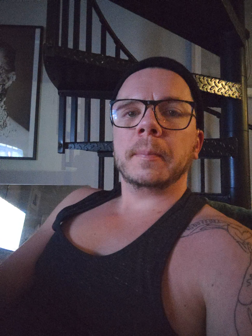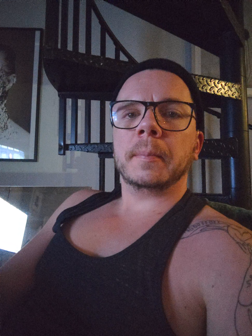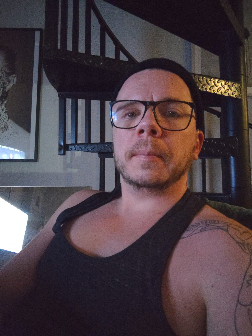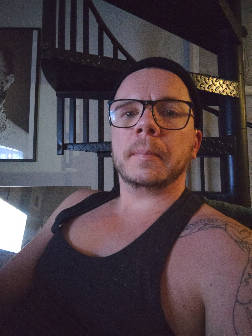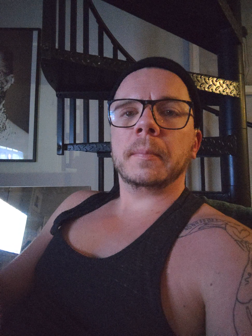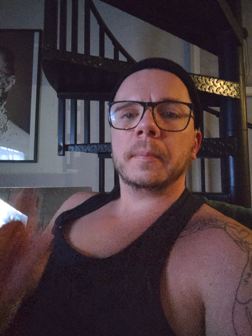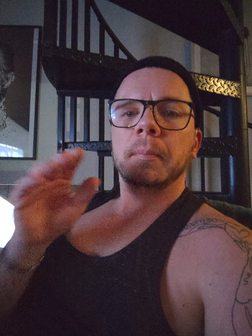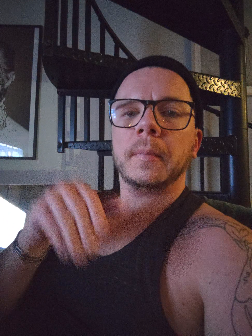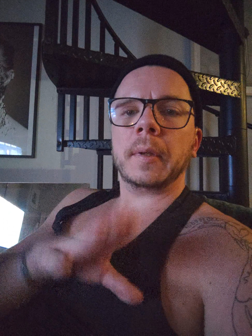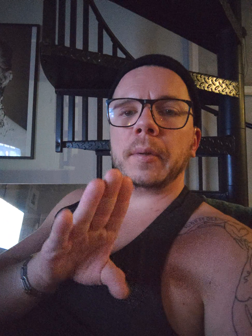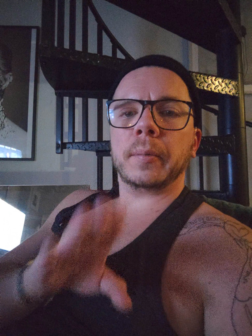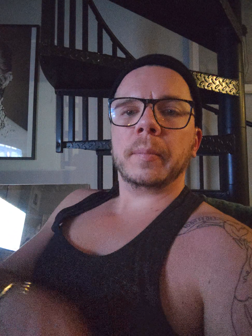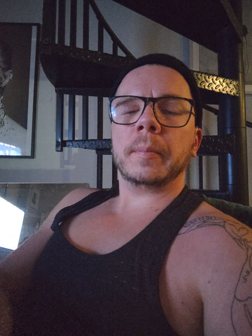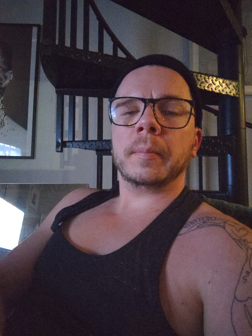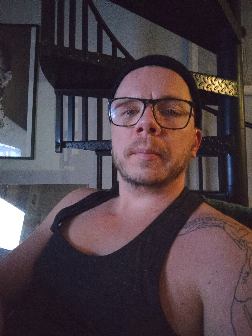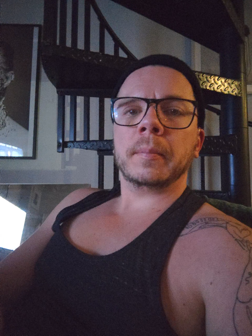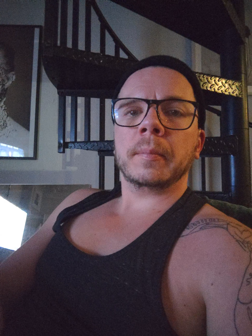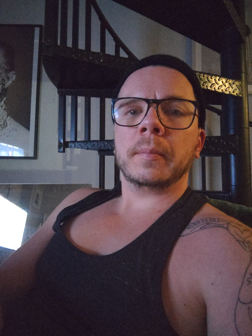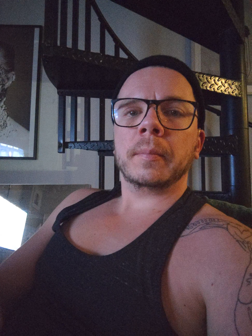into